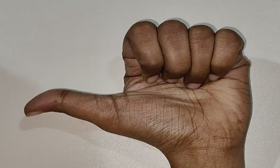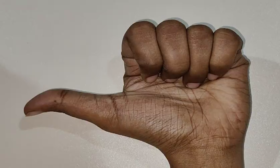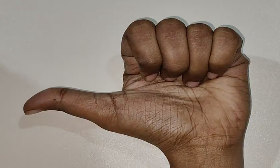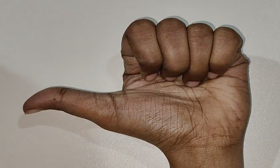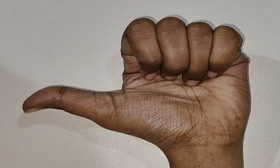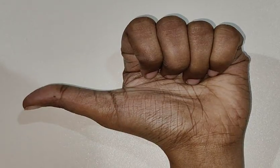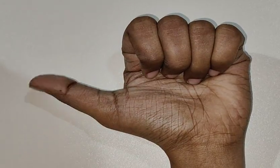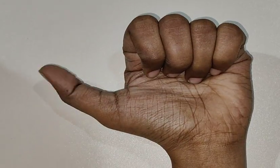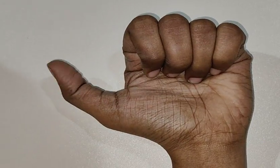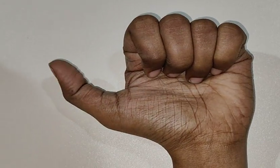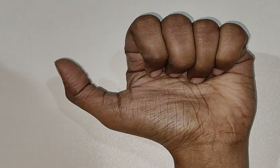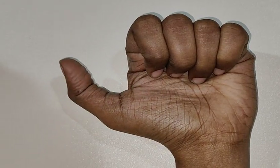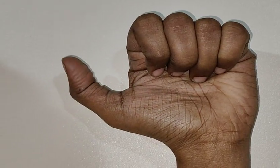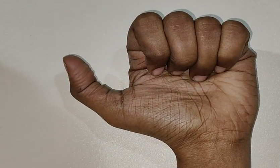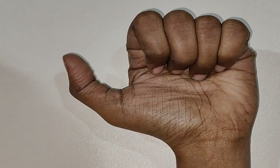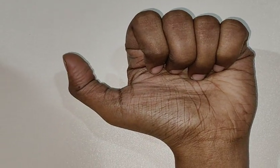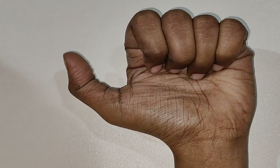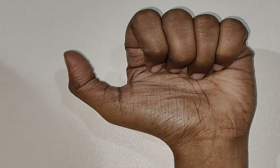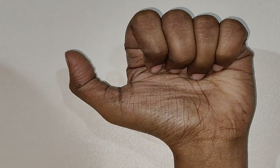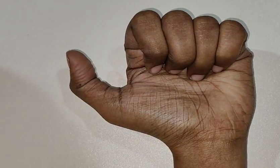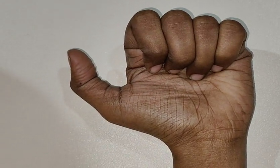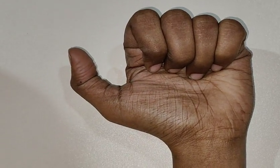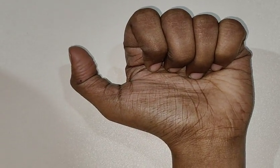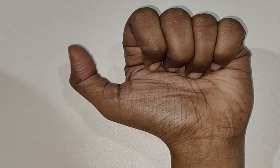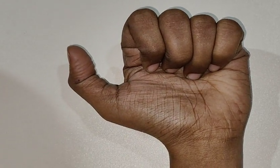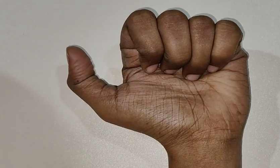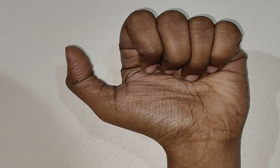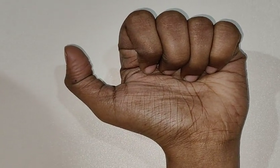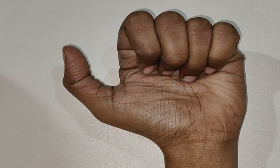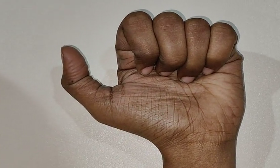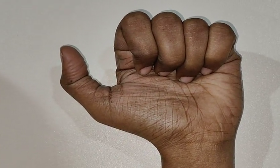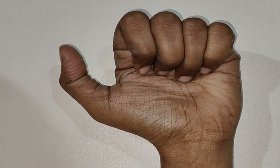ഏ